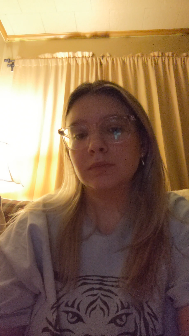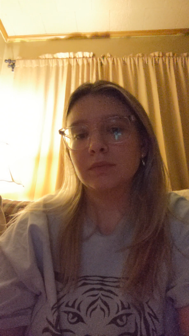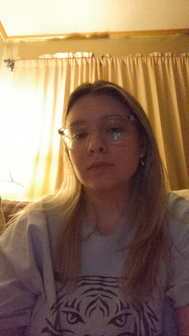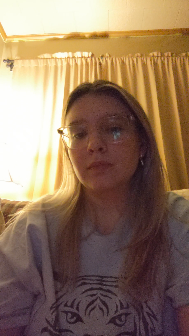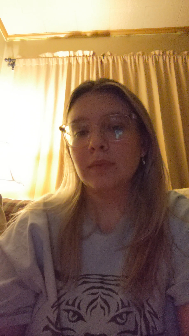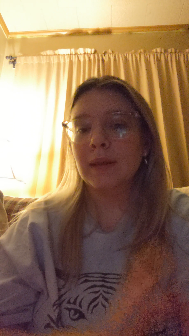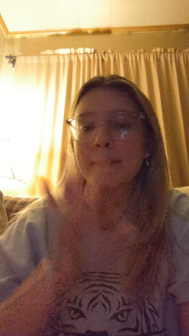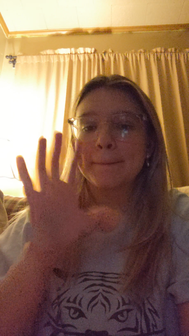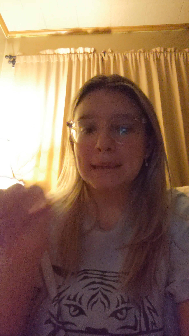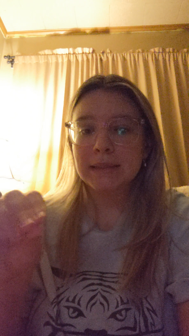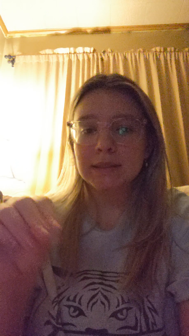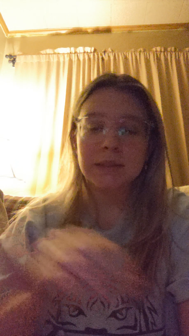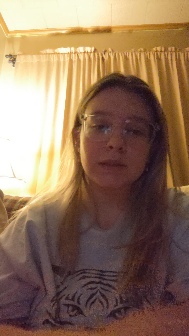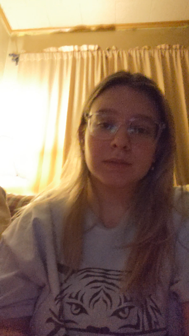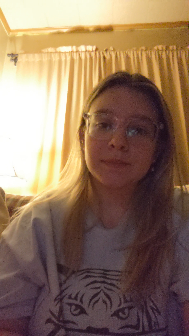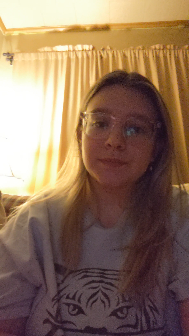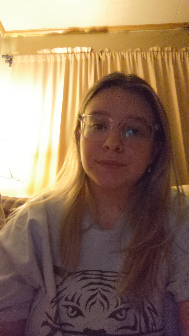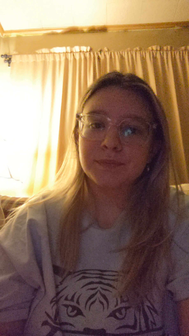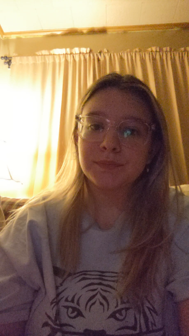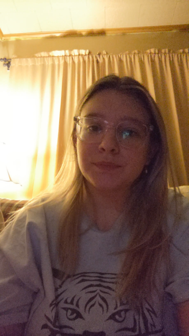bite